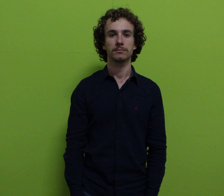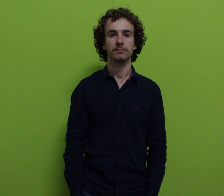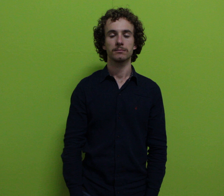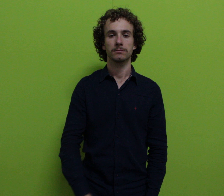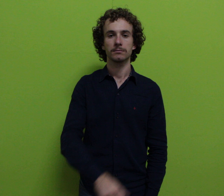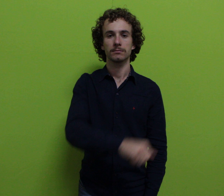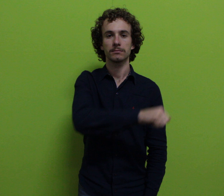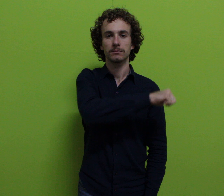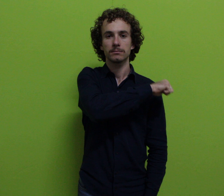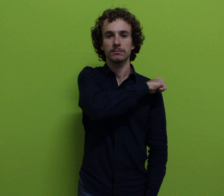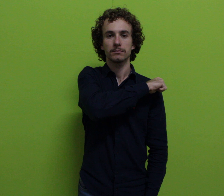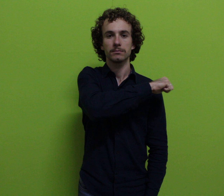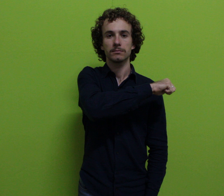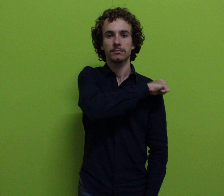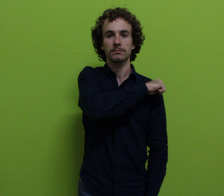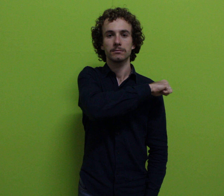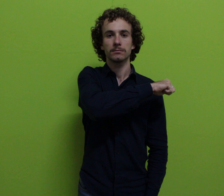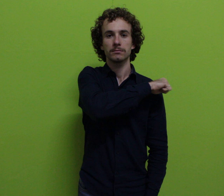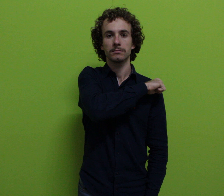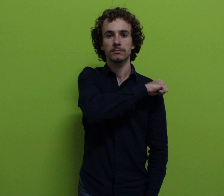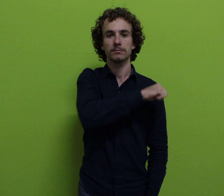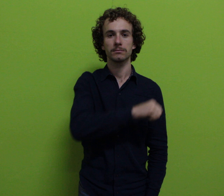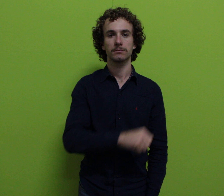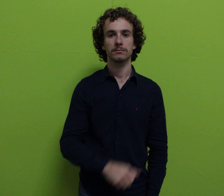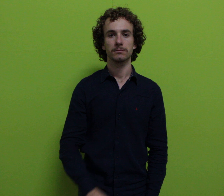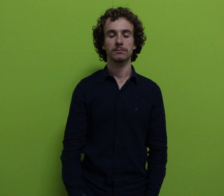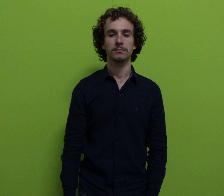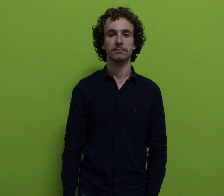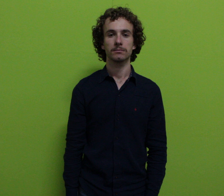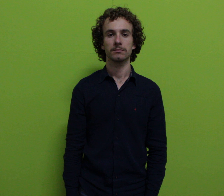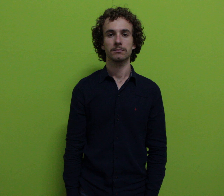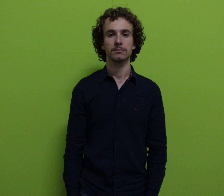aluno